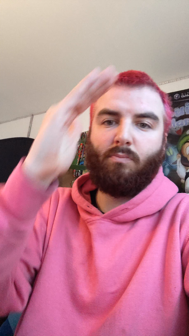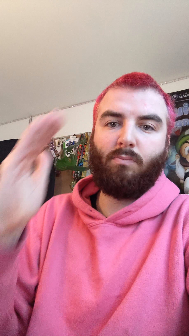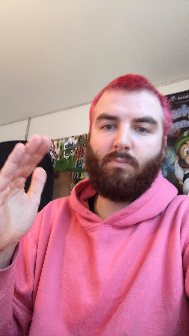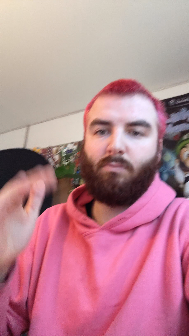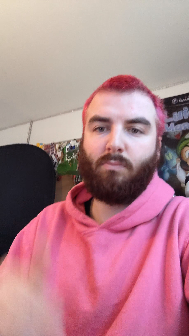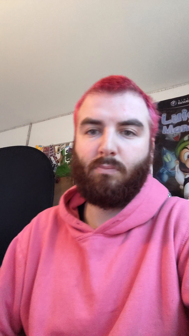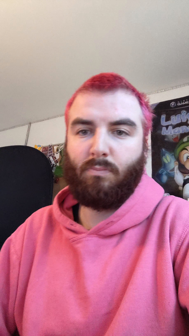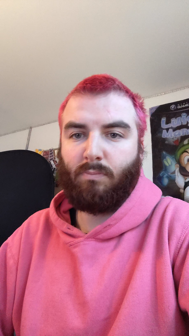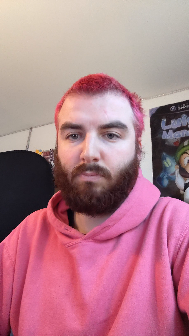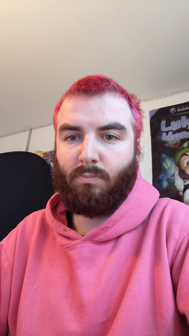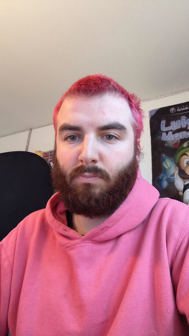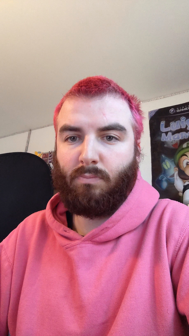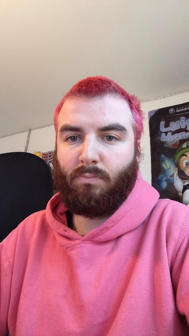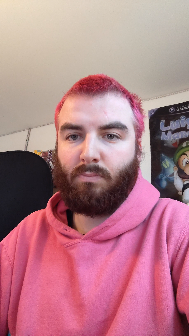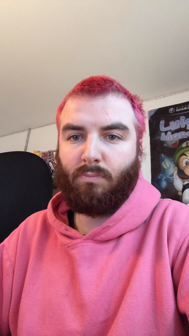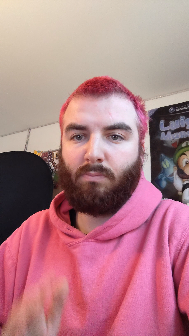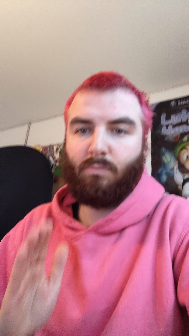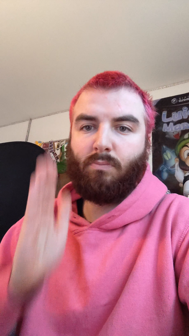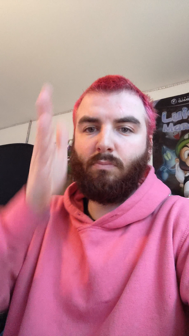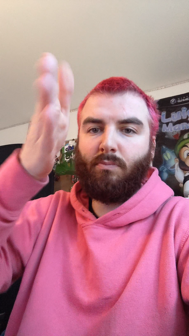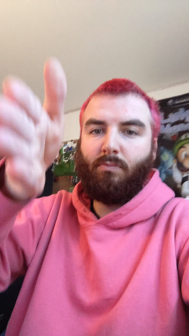over